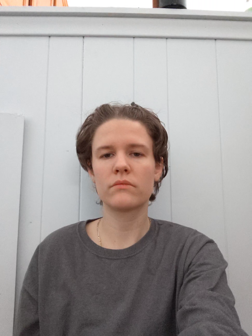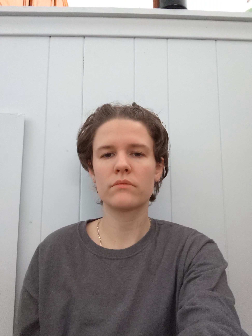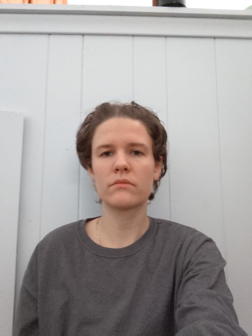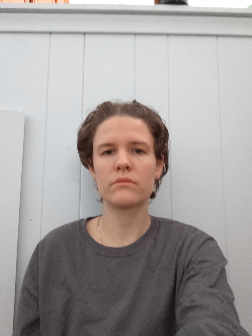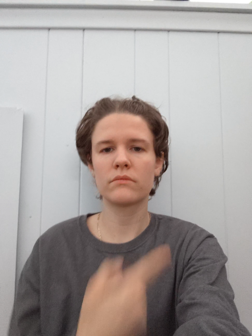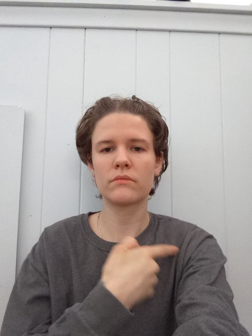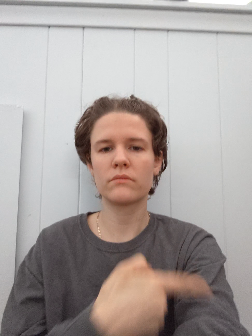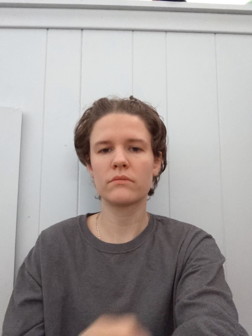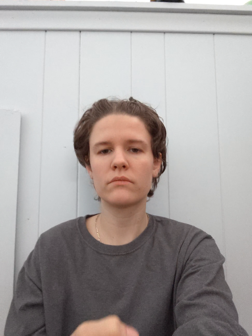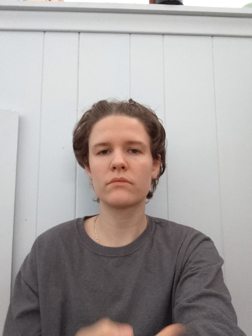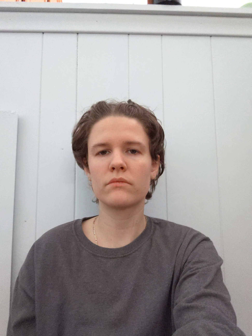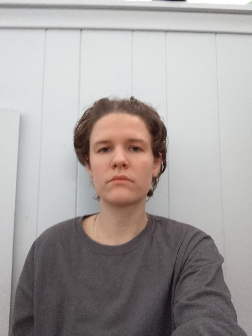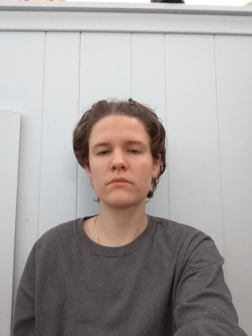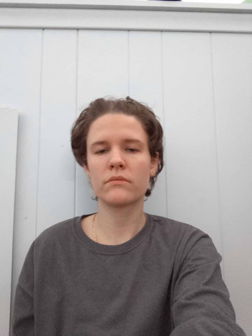arm